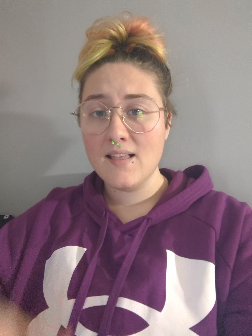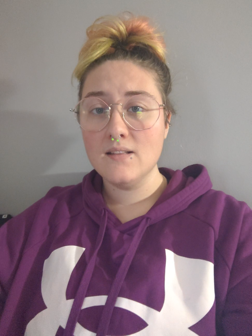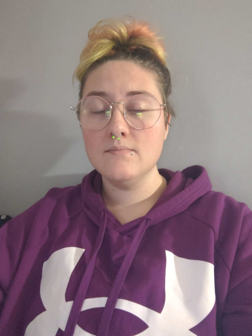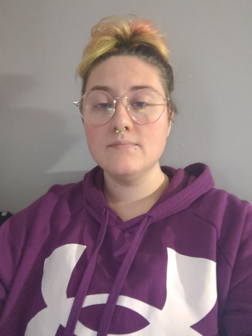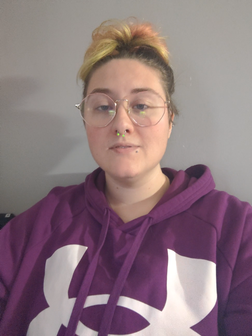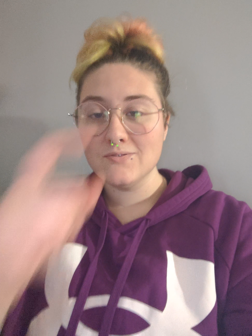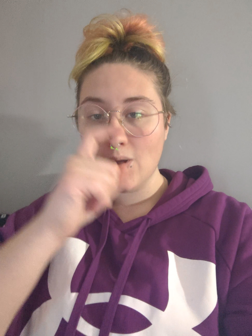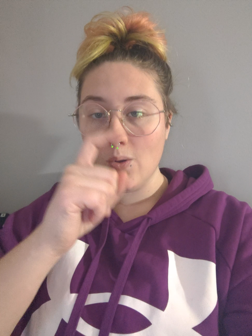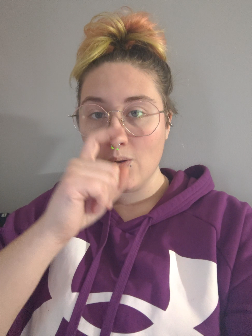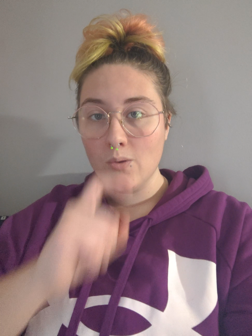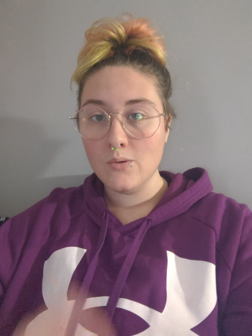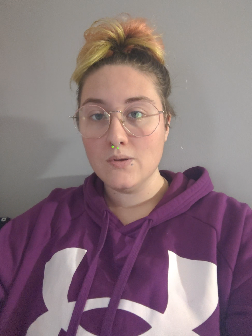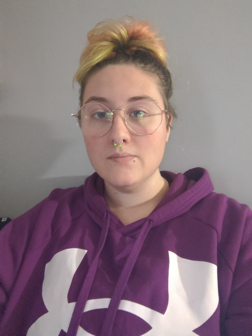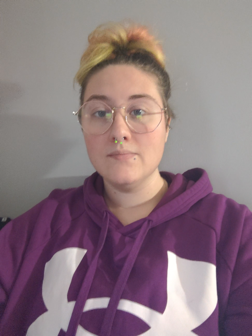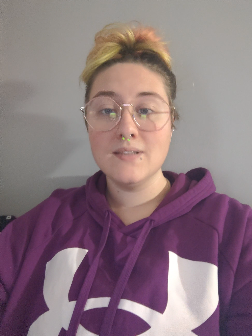doll